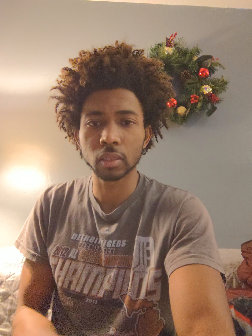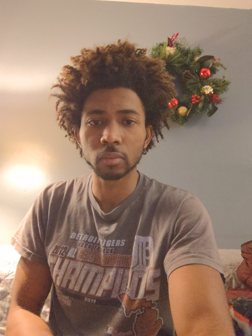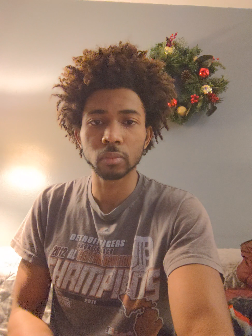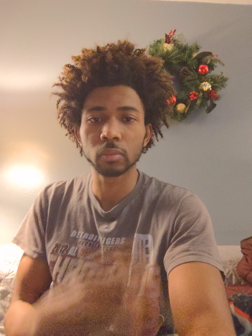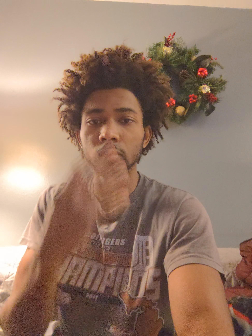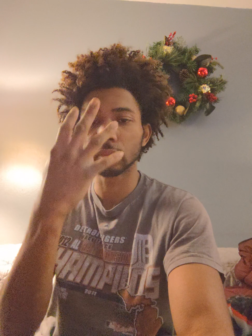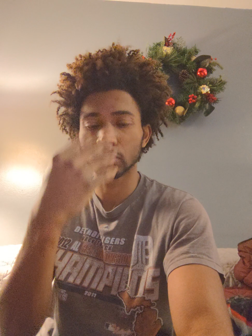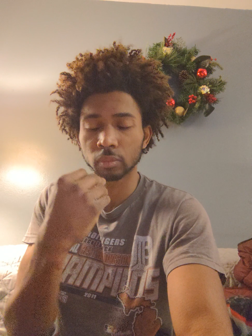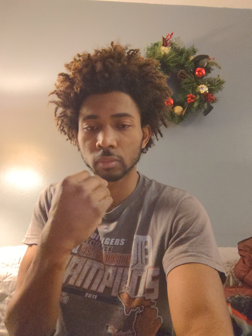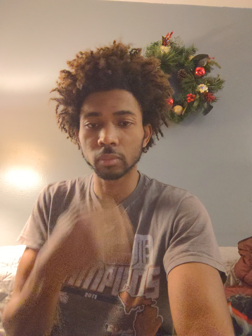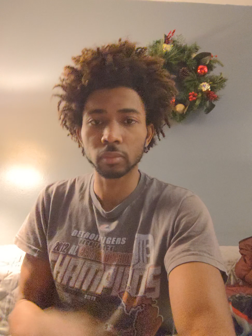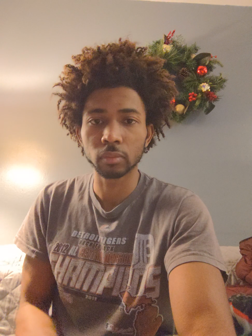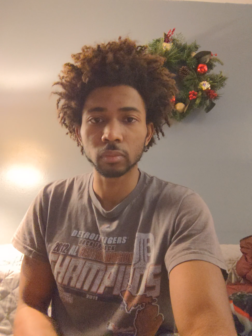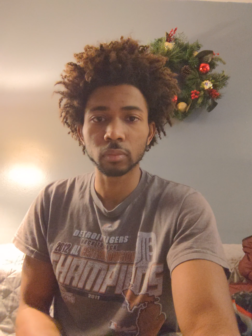sleep